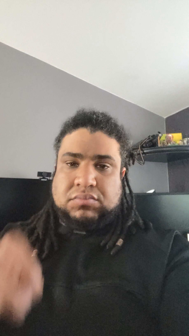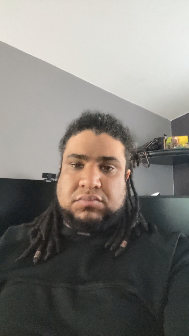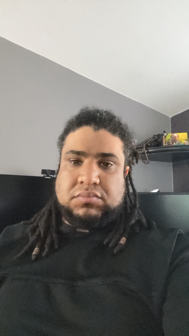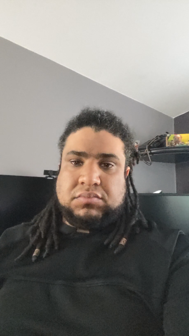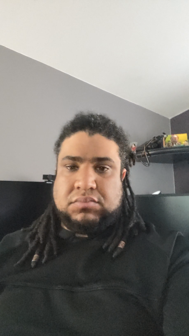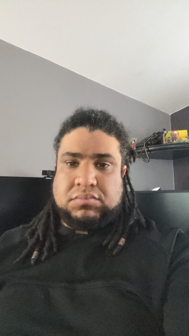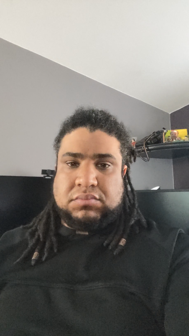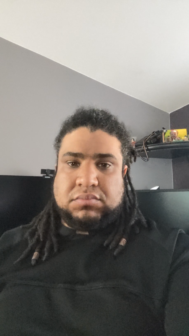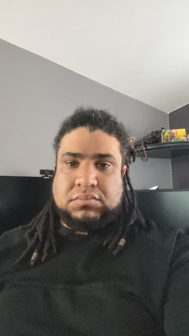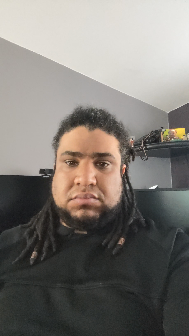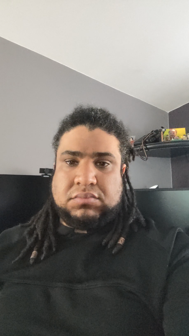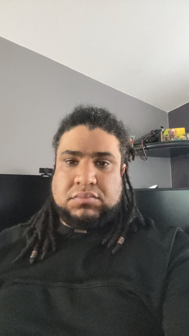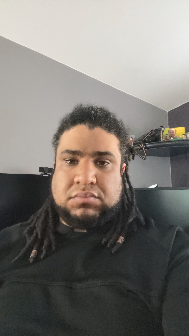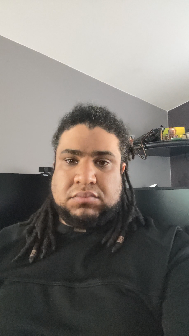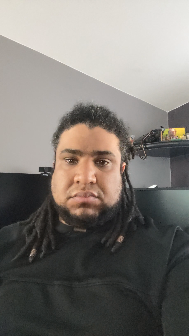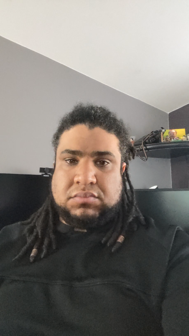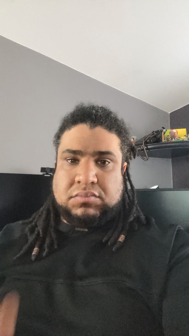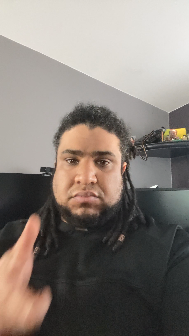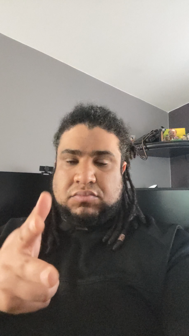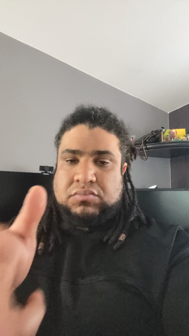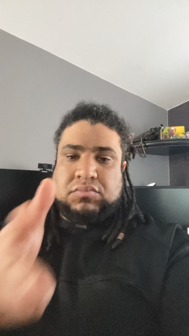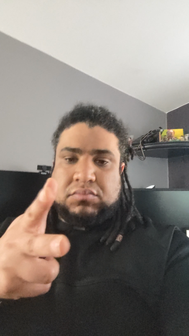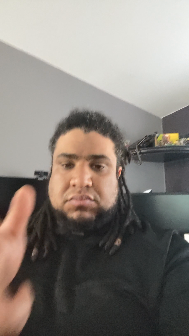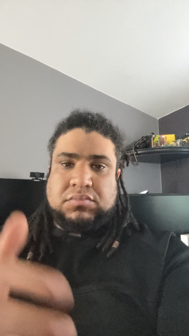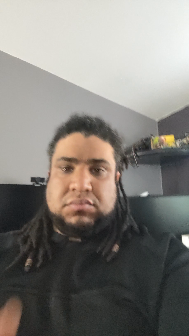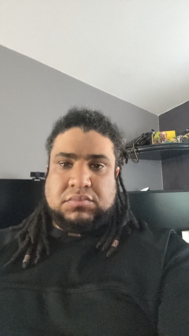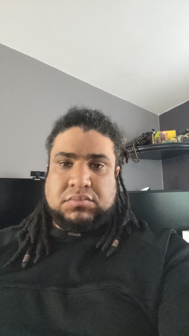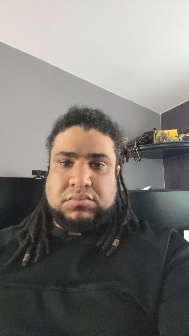garage